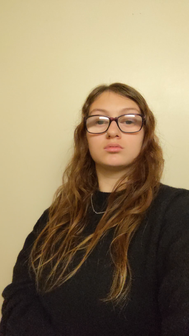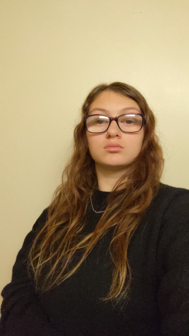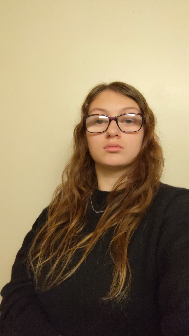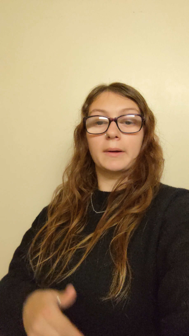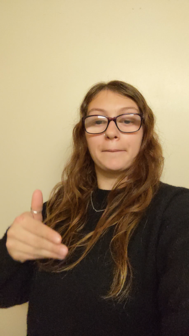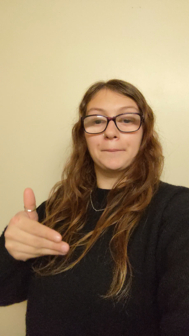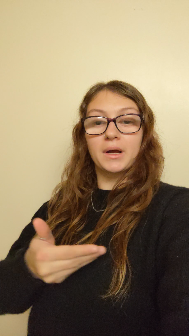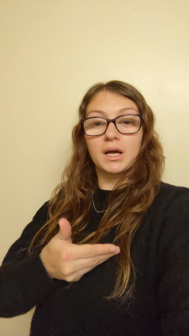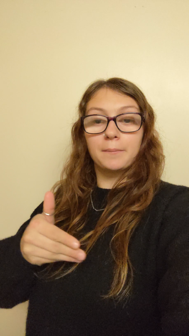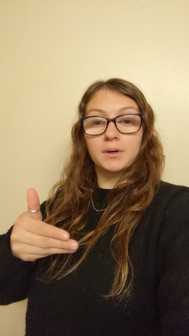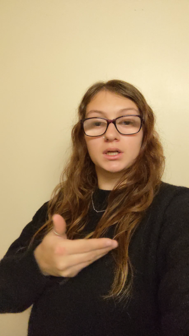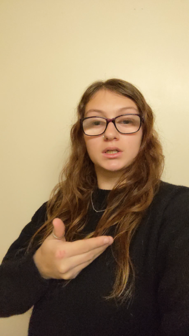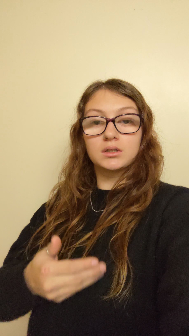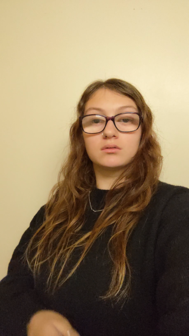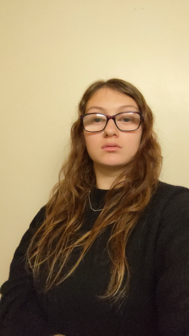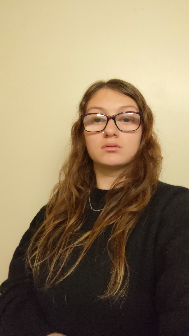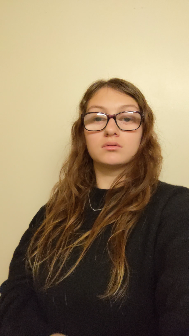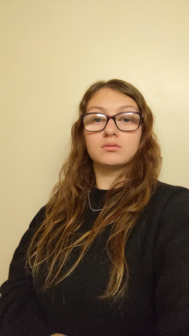baby